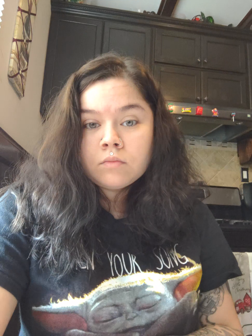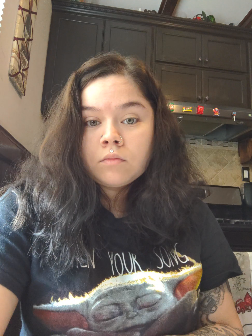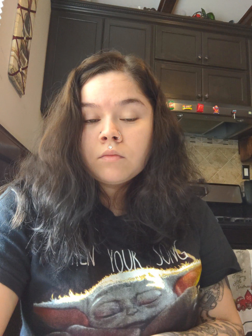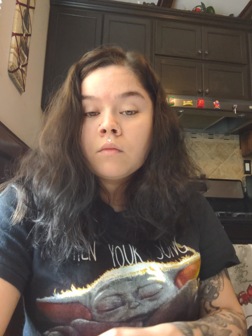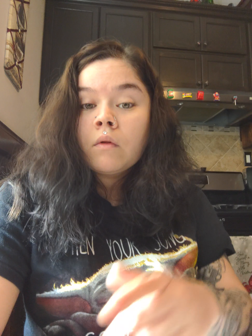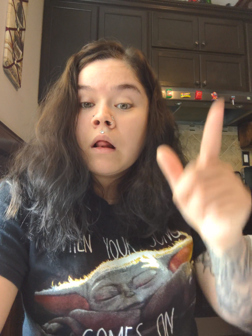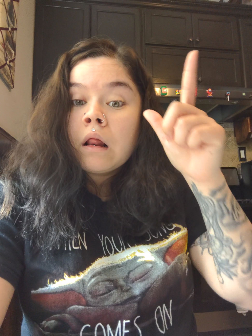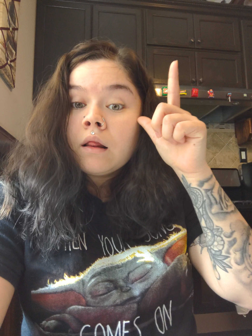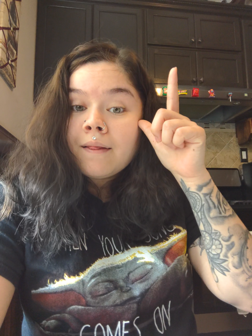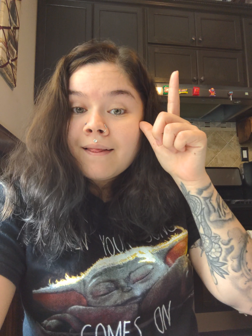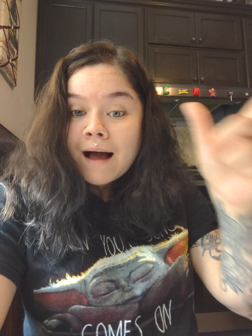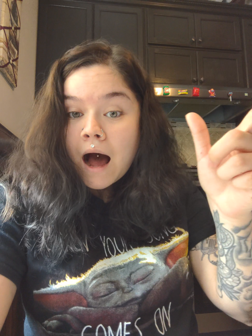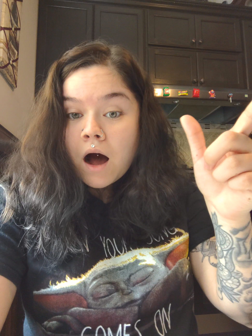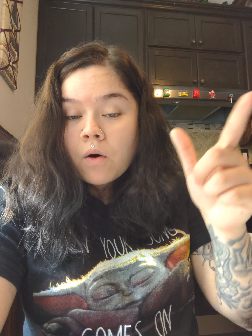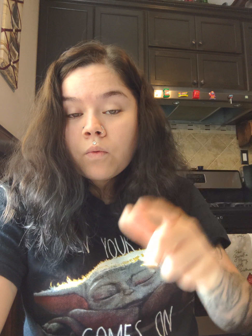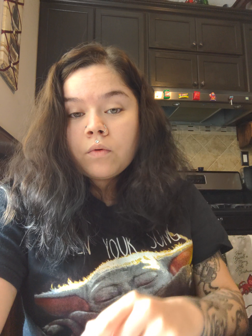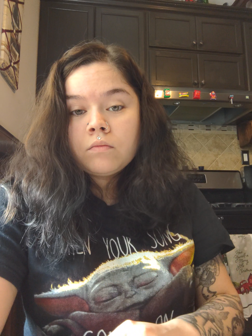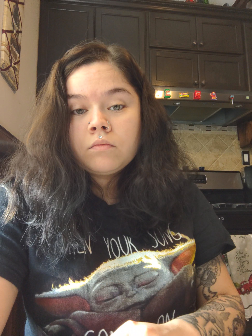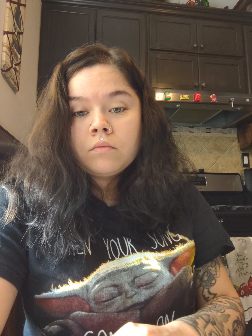loud